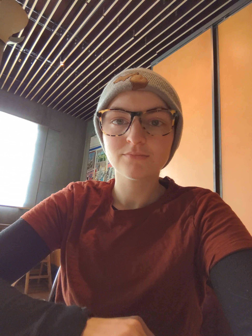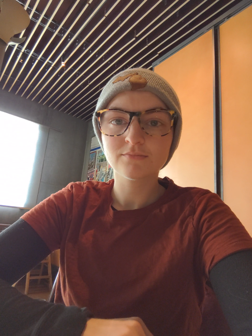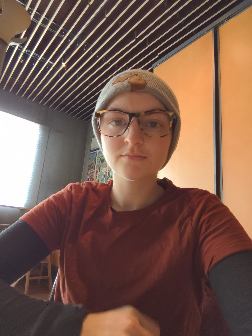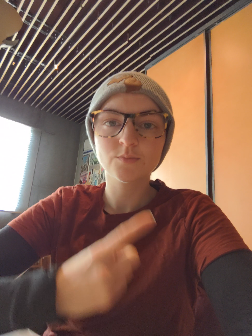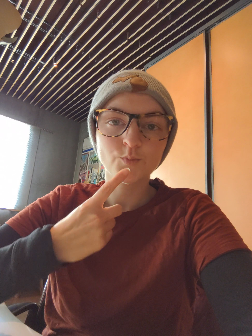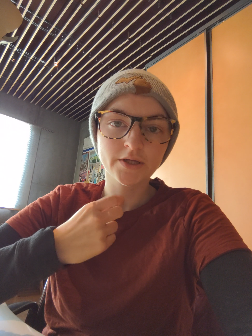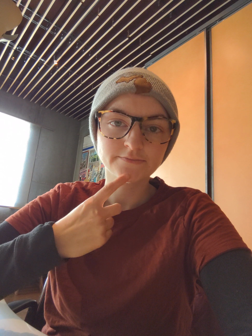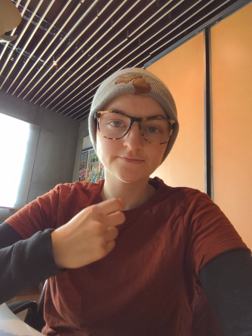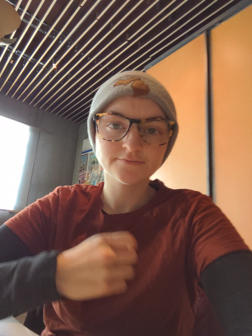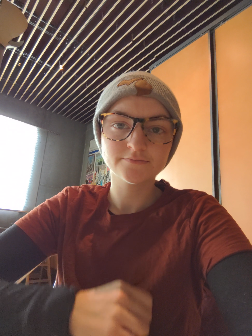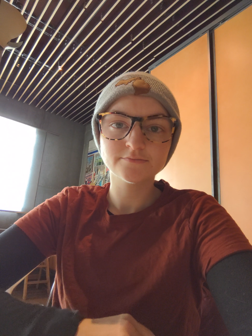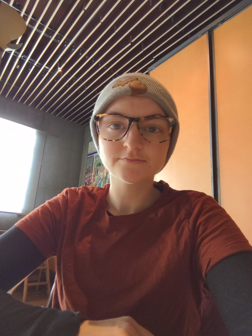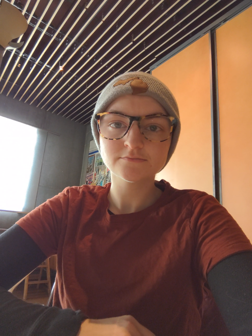red